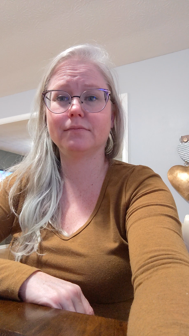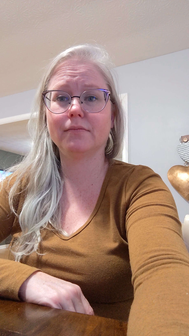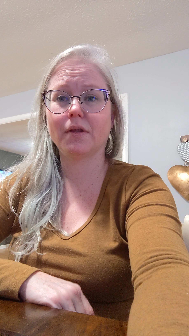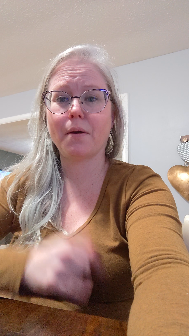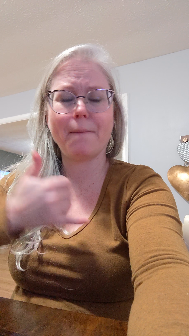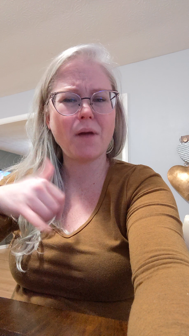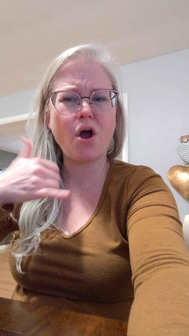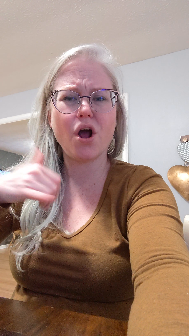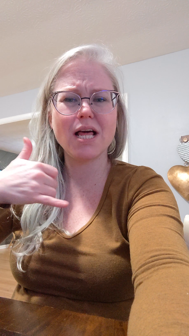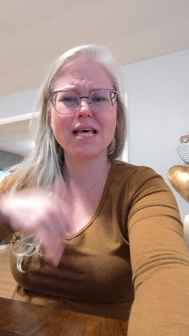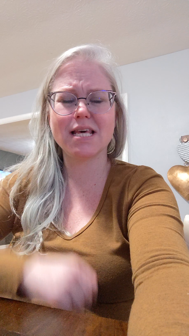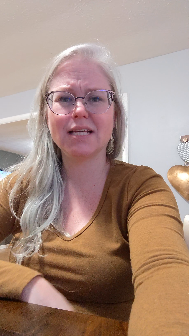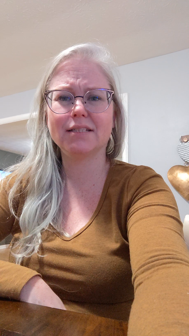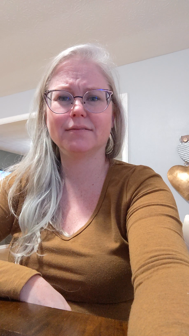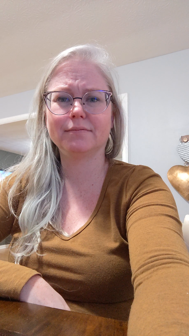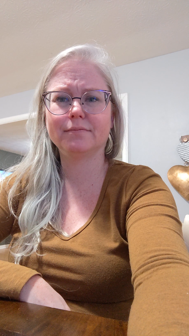party